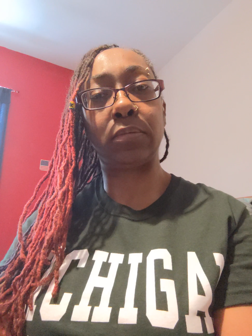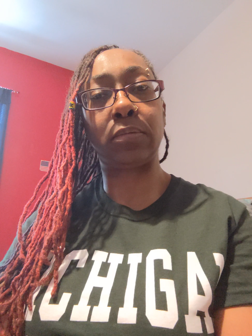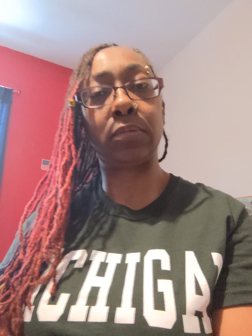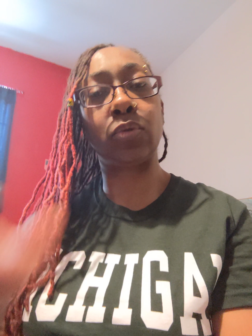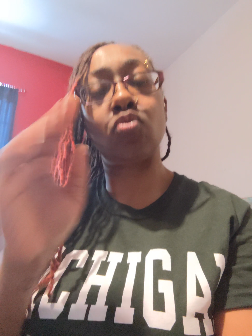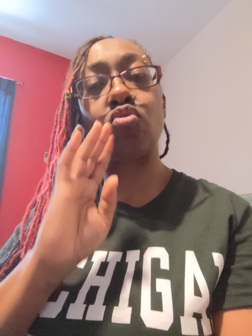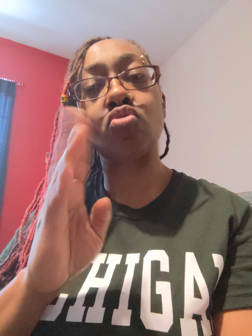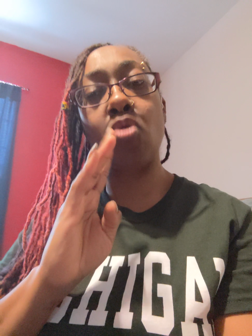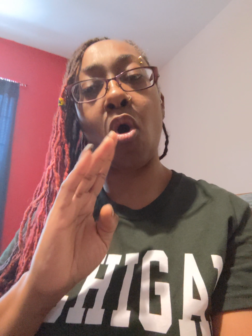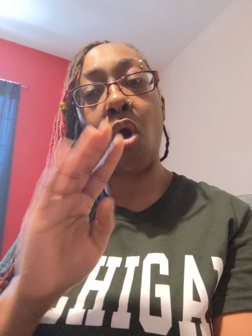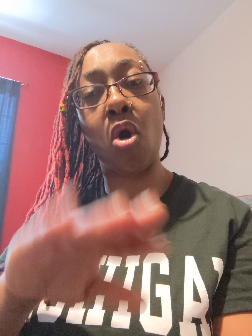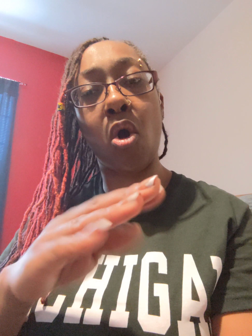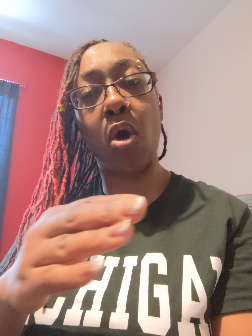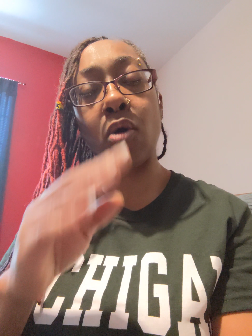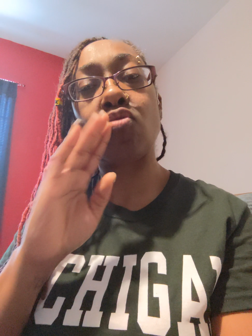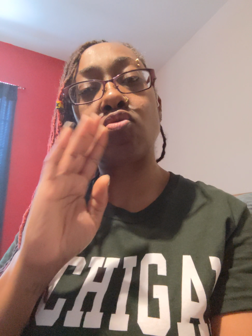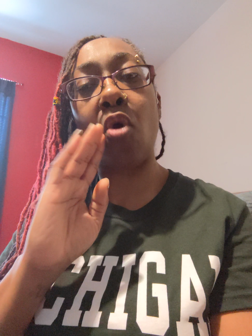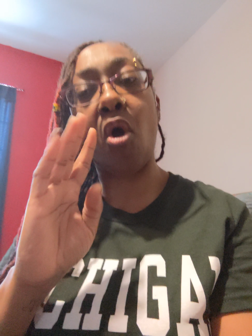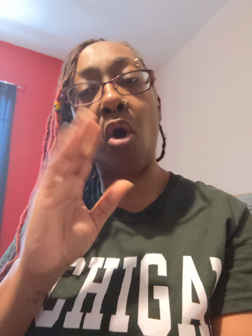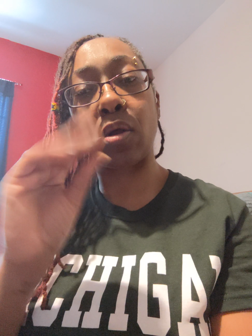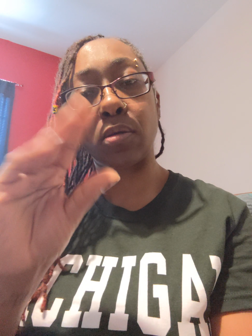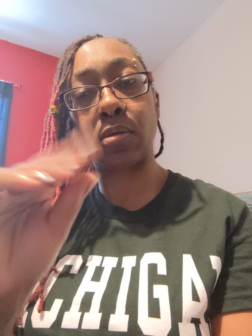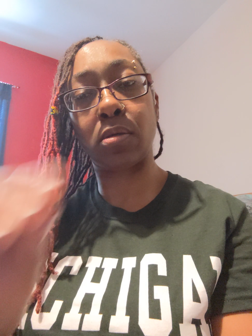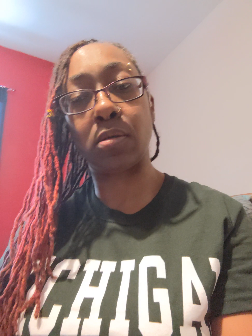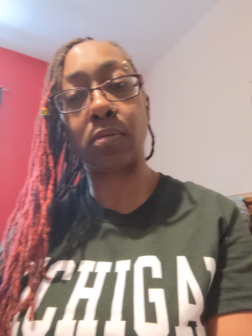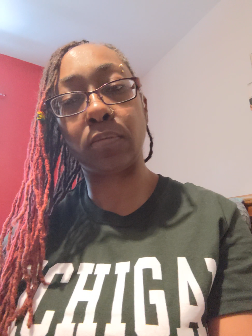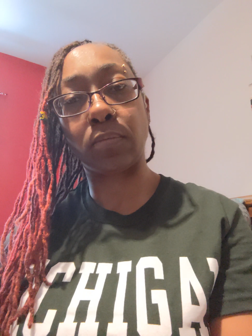talk